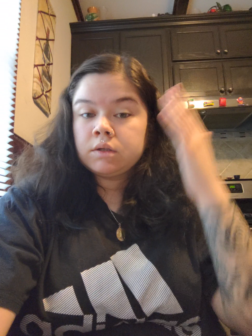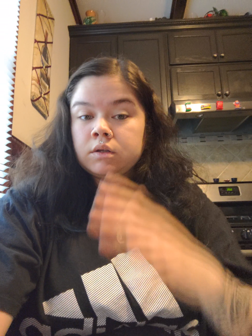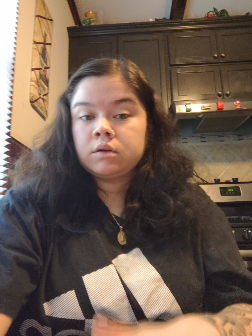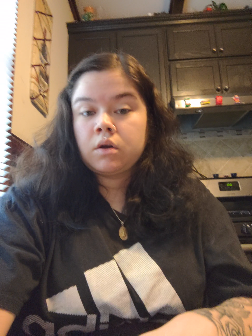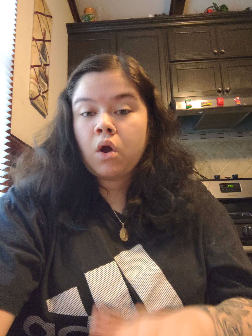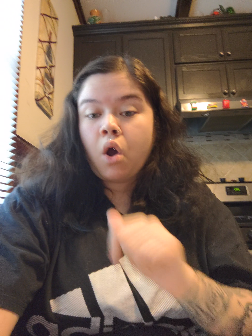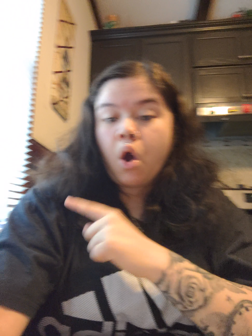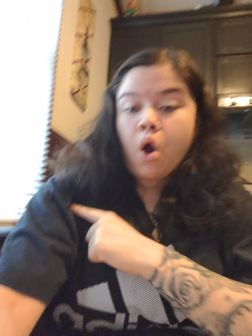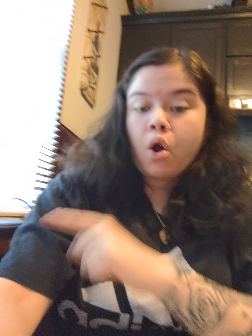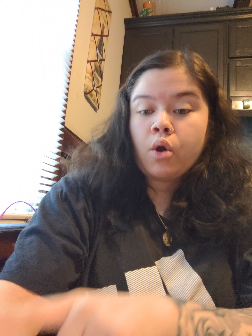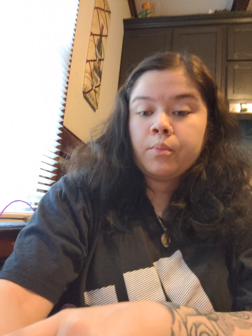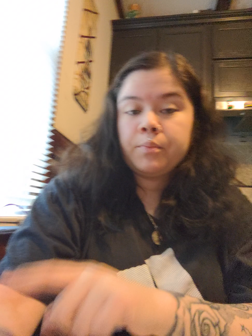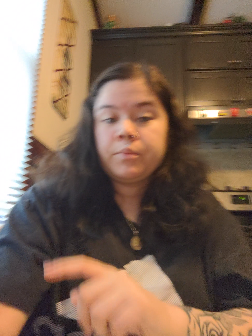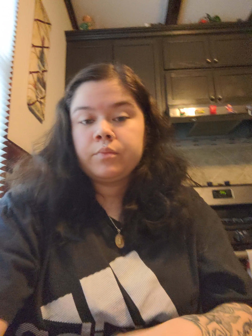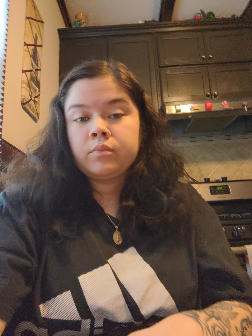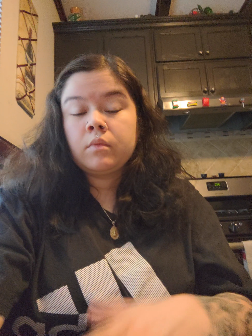arm